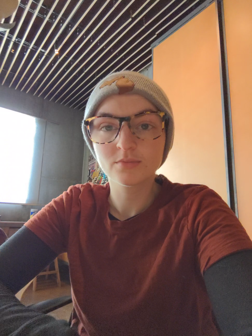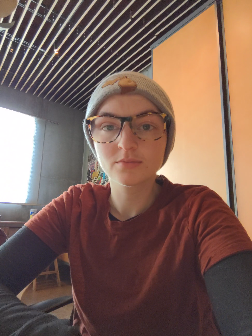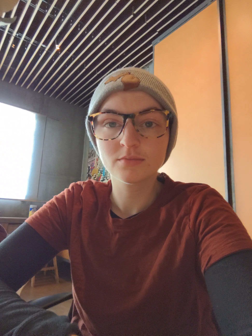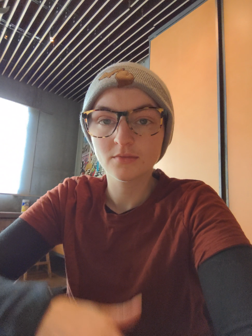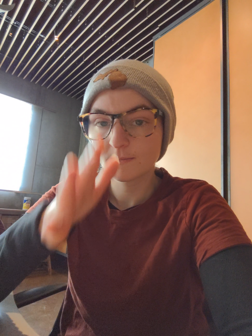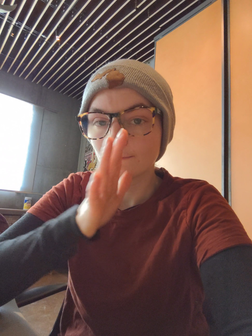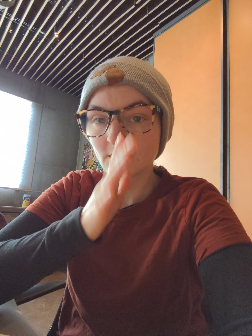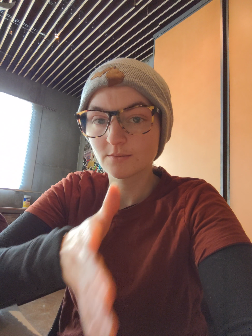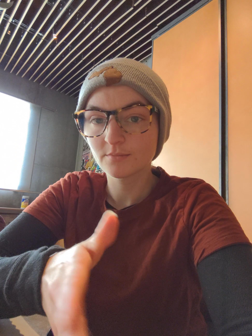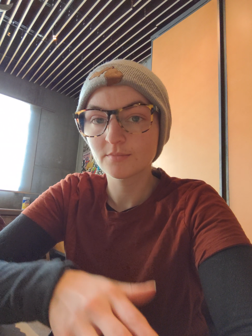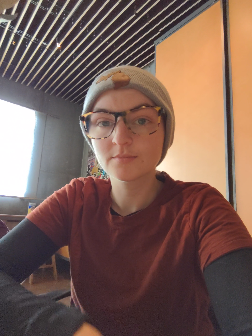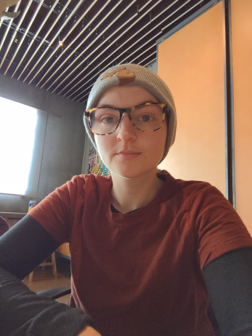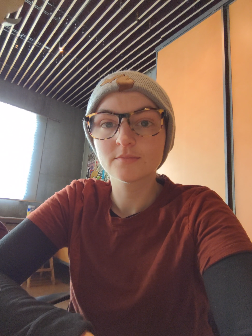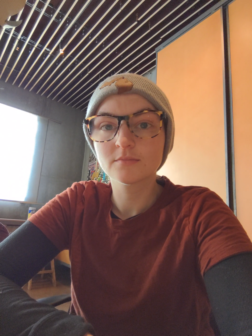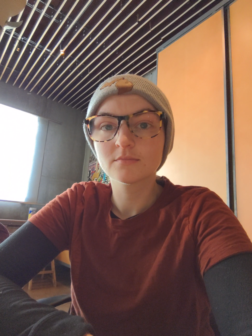grandma